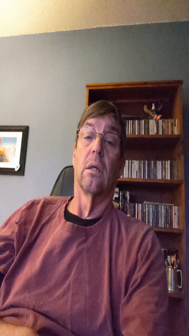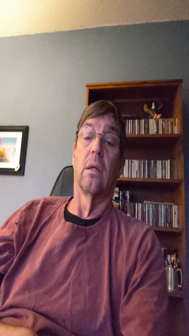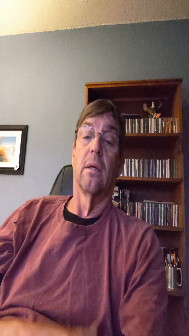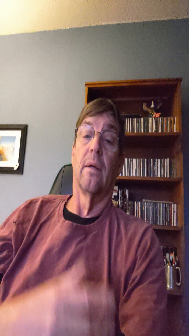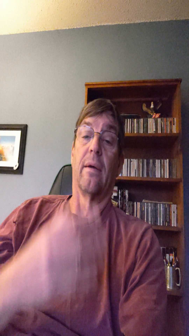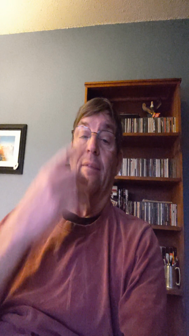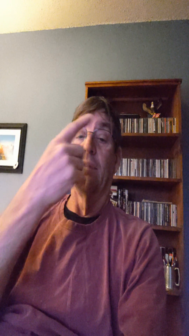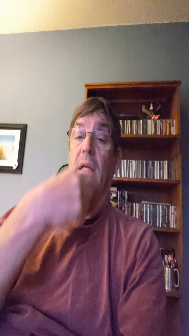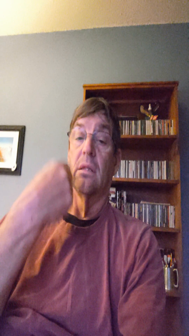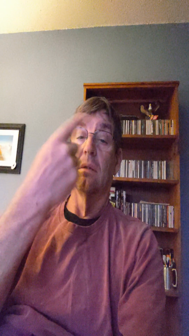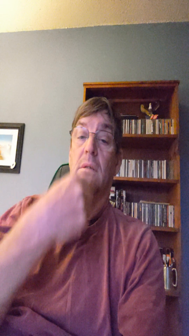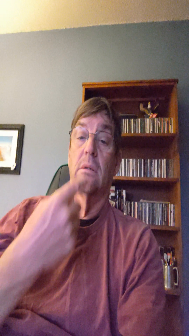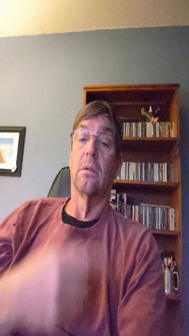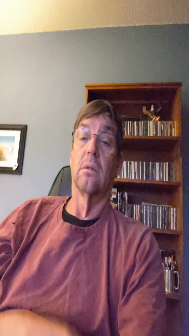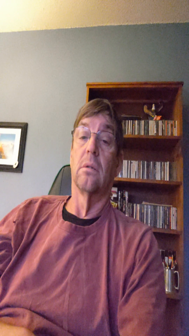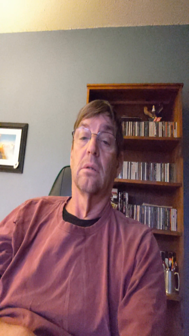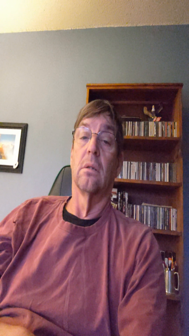face